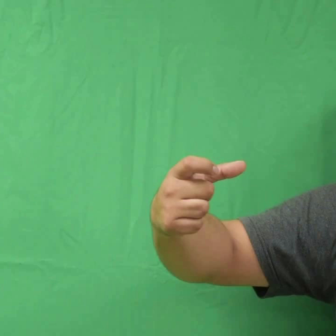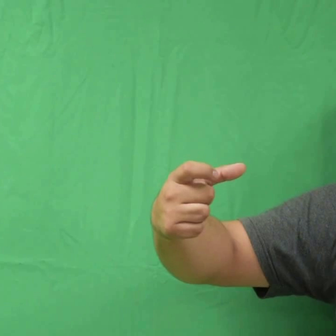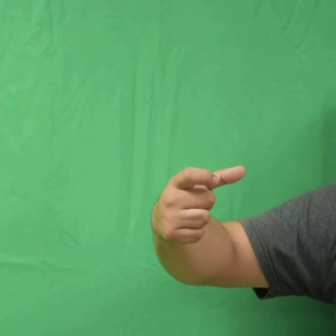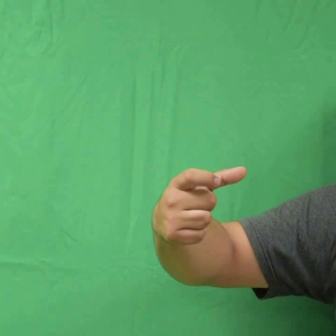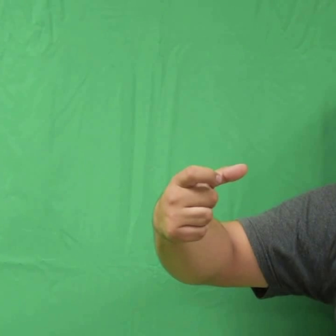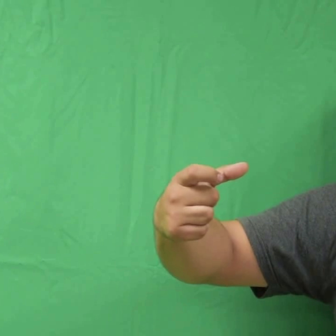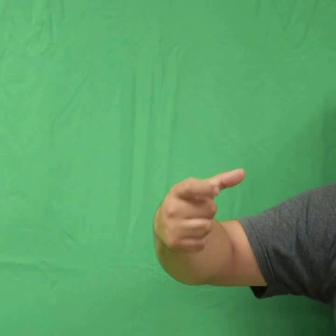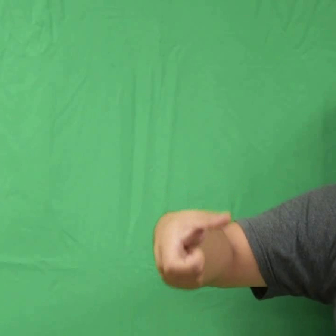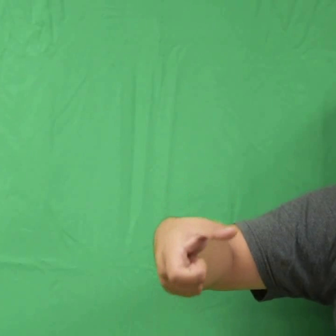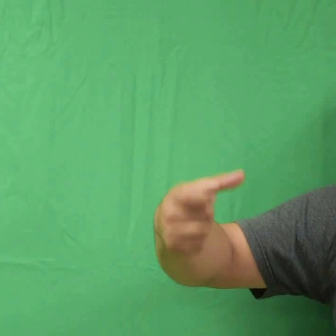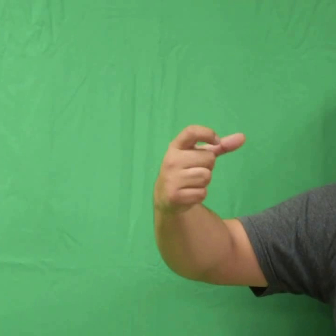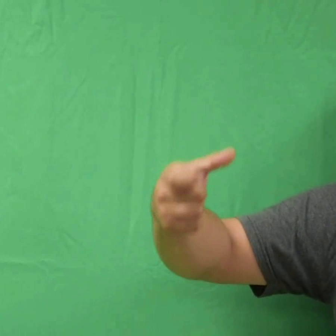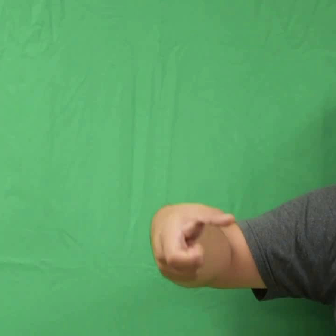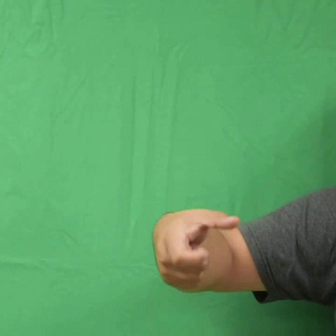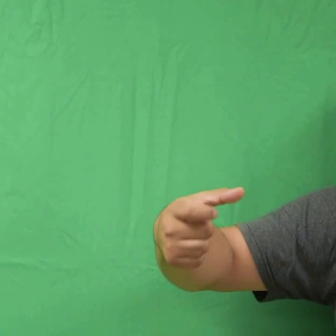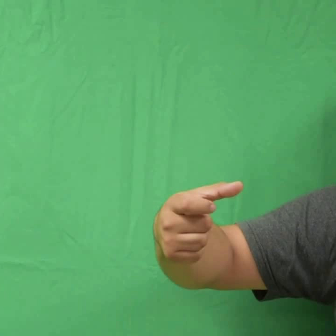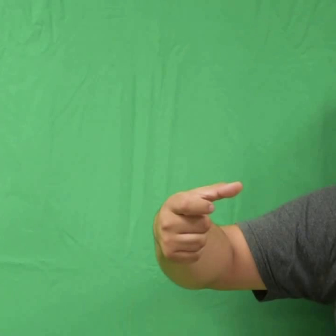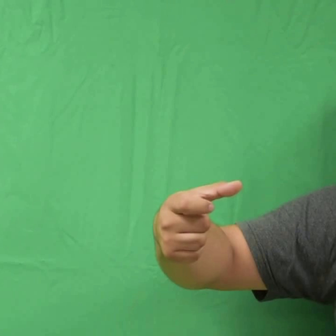Q